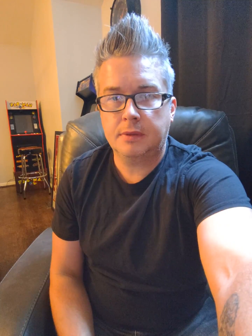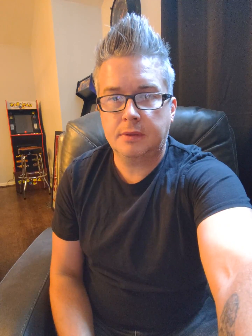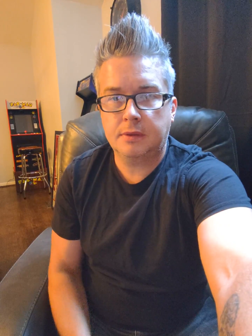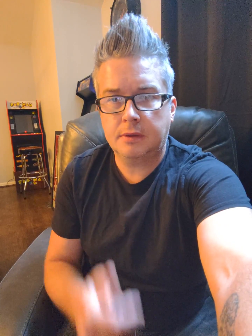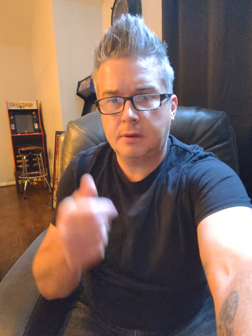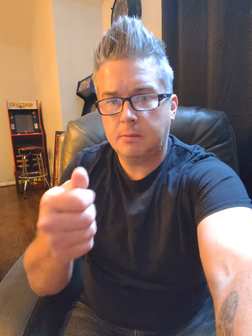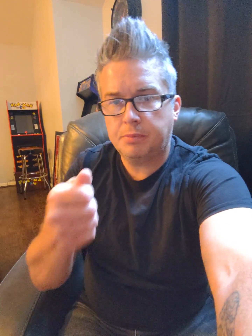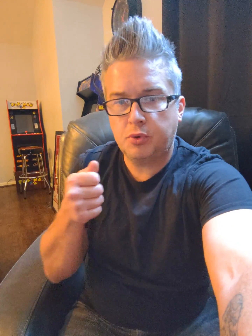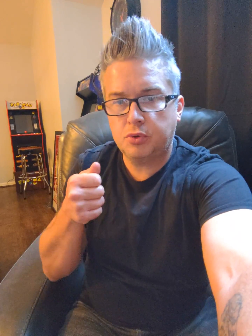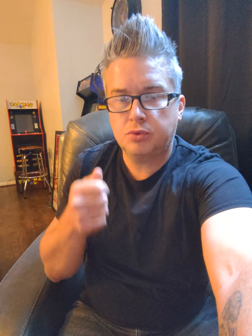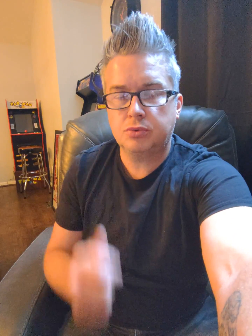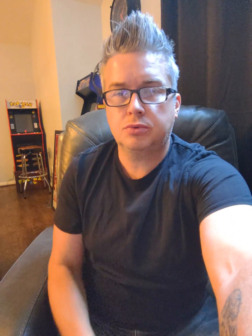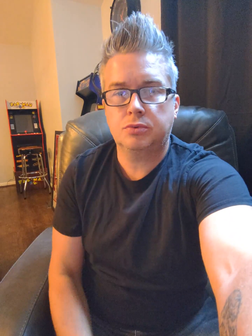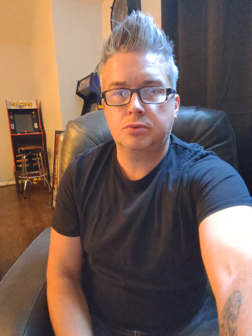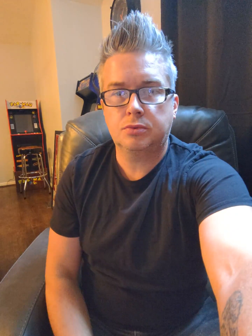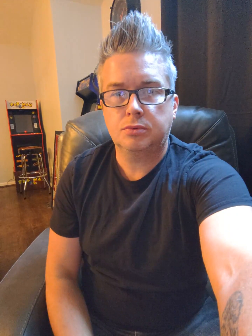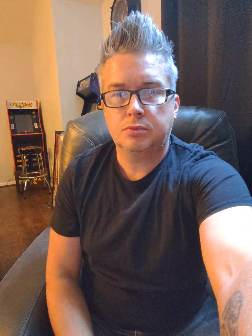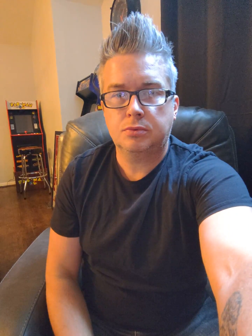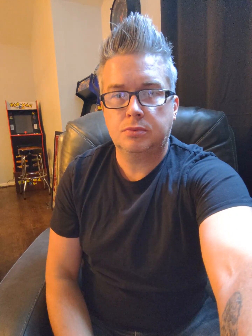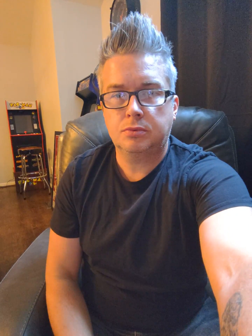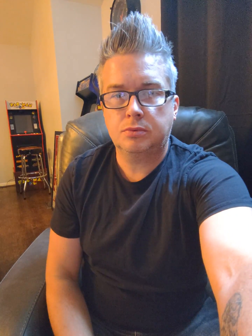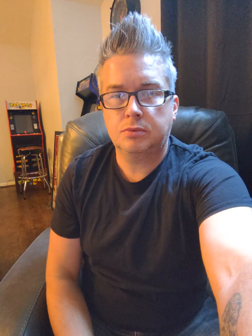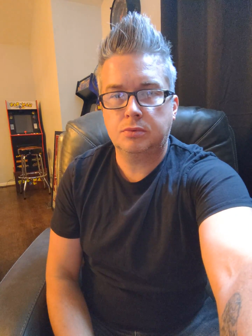pull